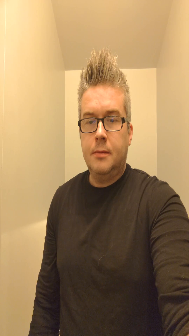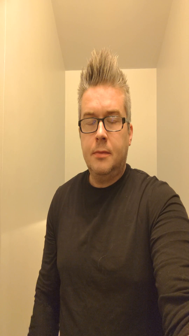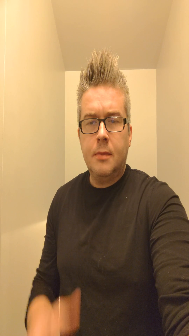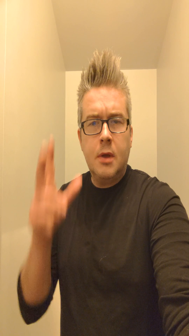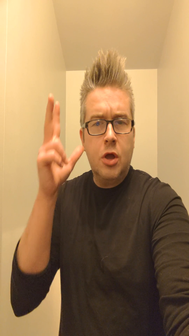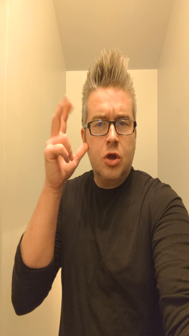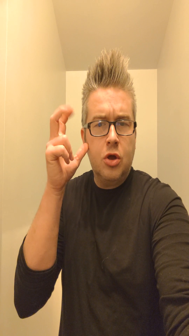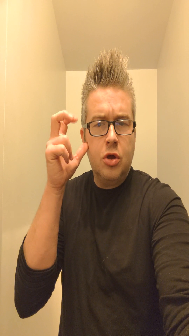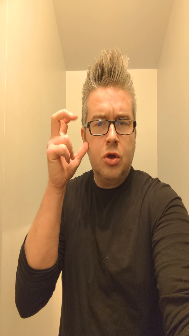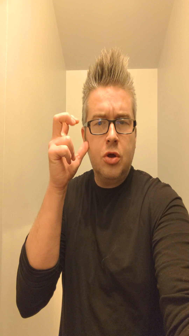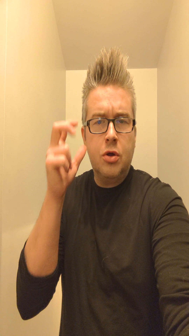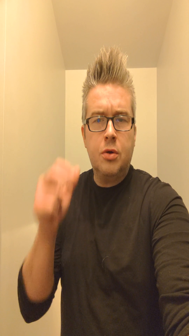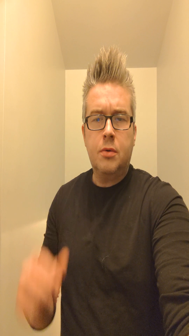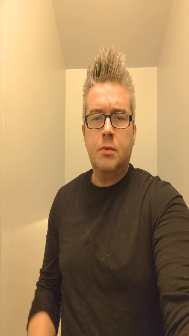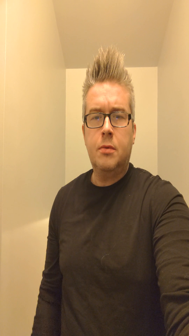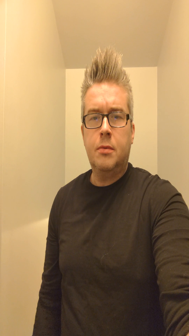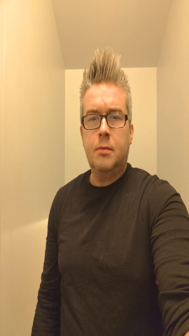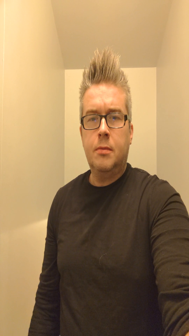hear